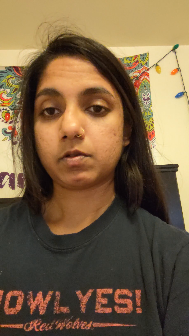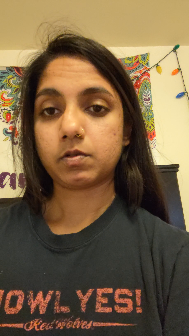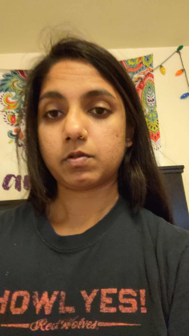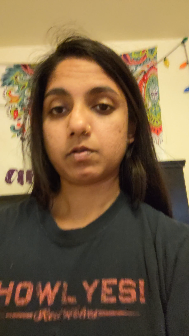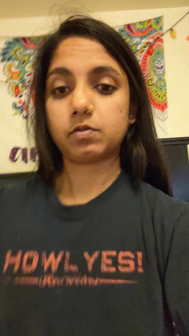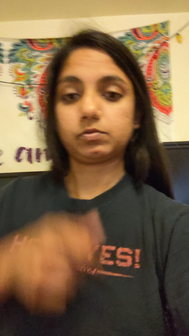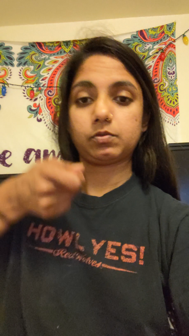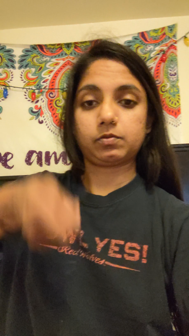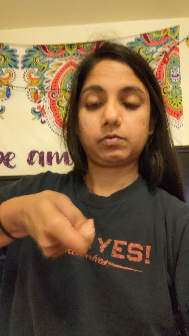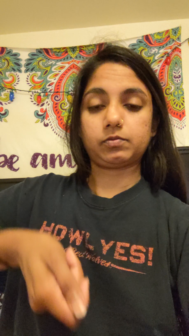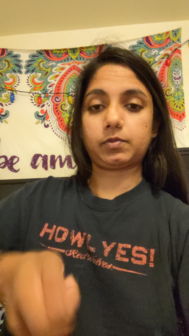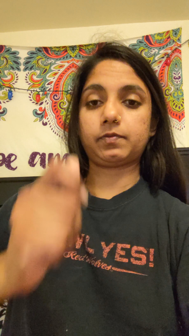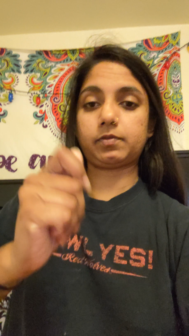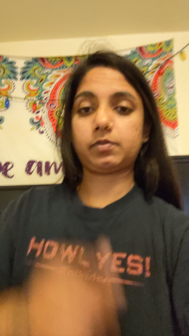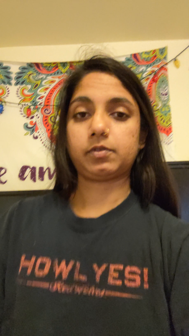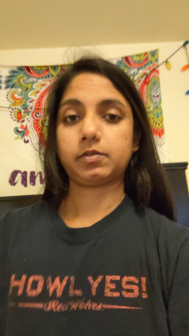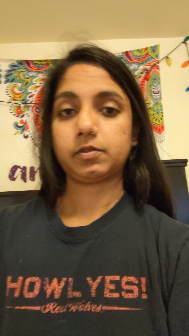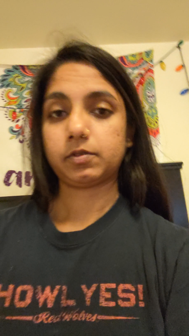shovel